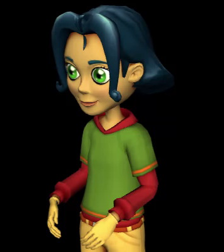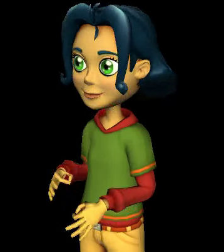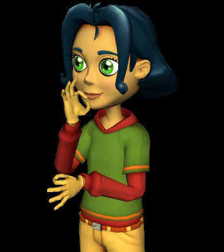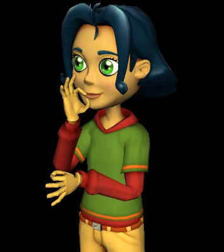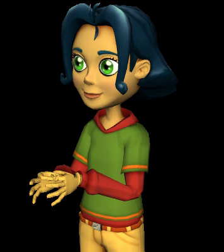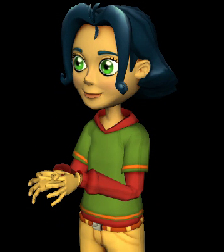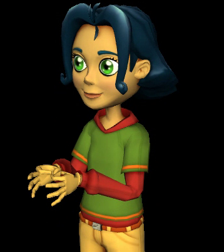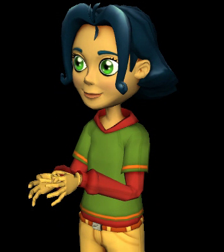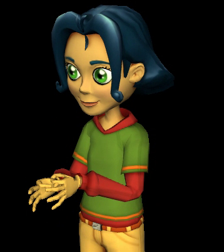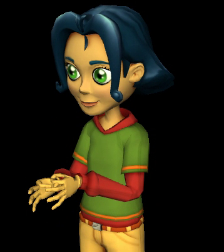حبة عنب